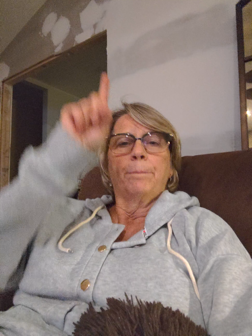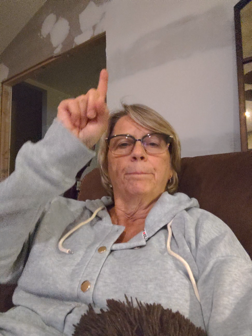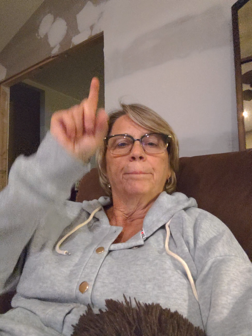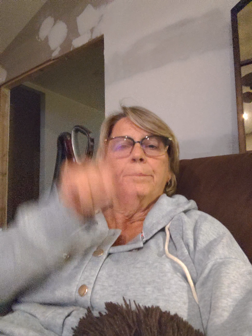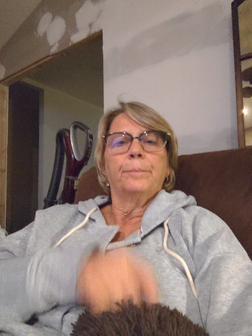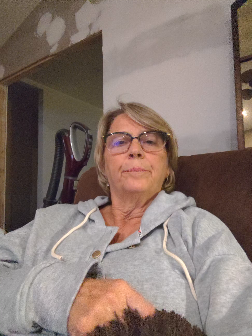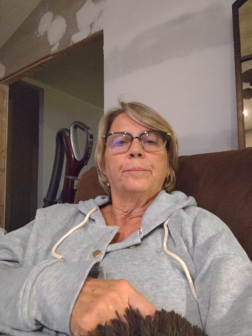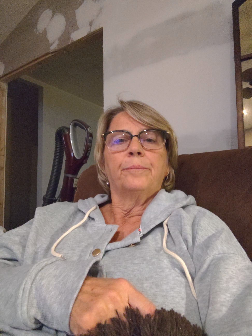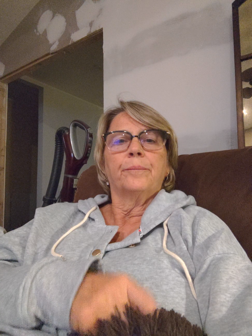up